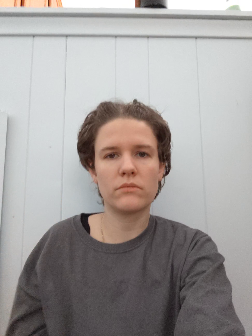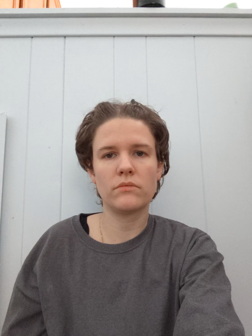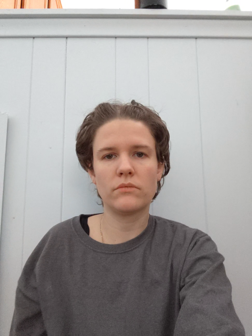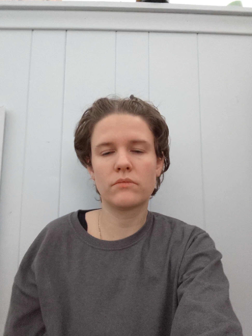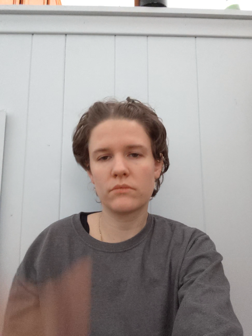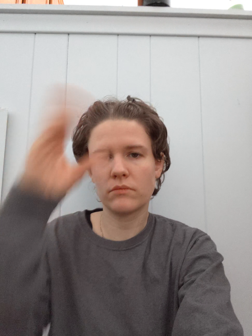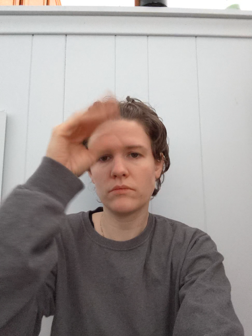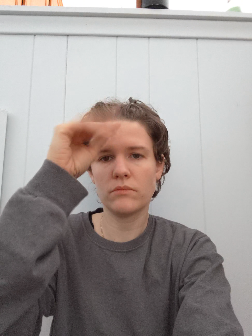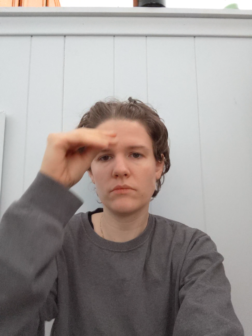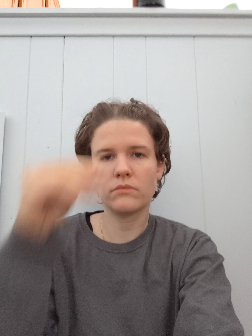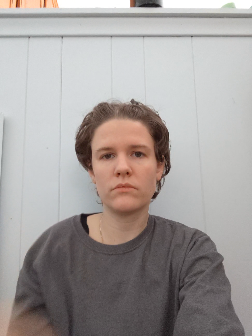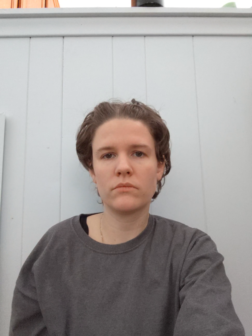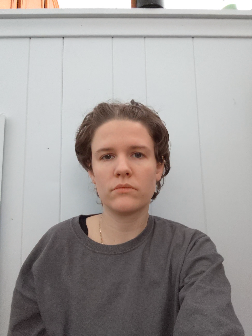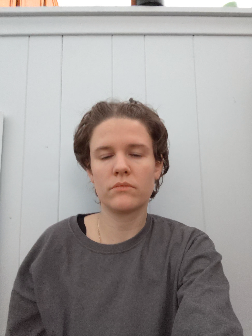boy